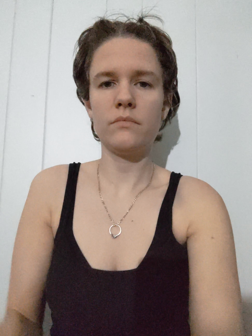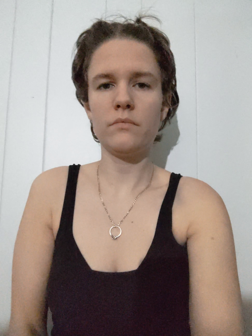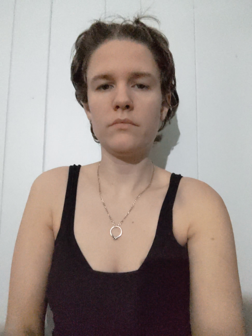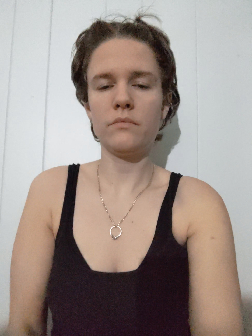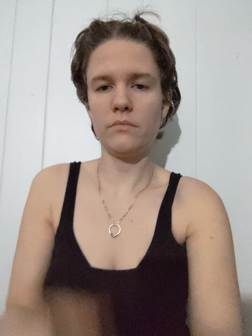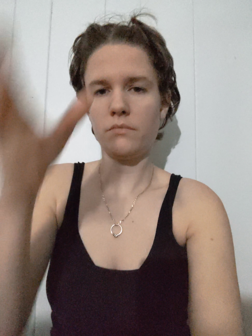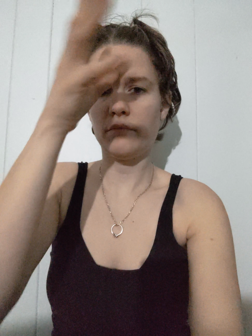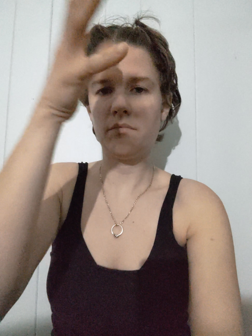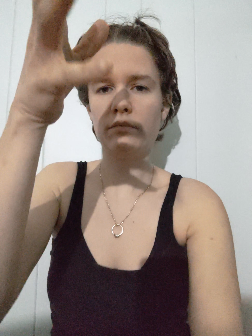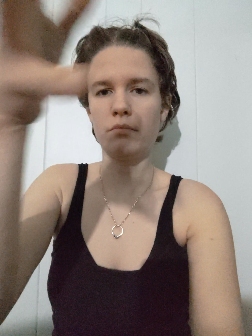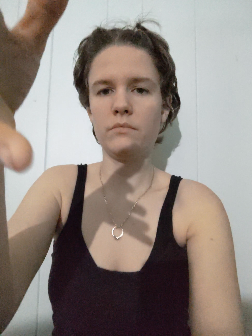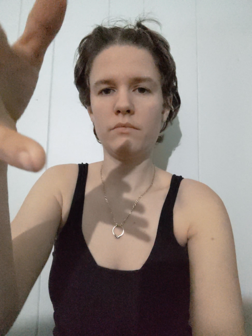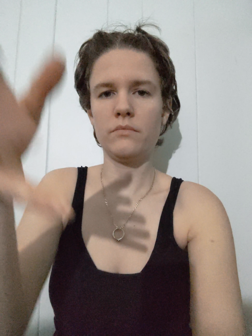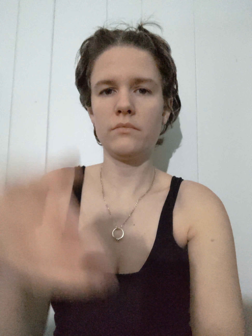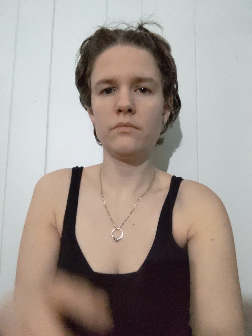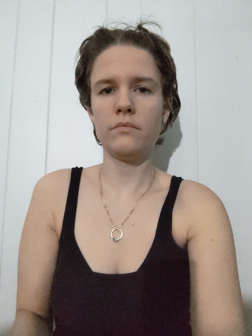grandpa